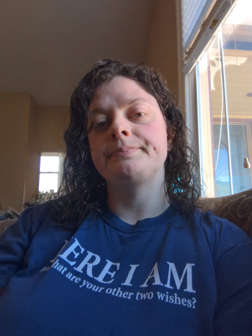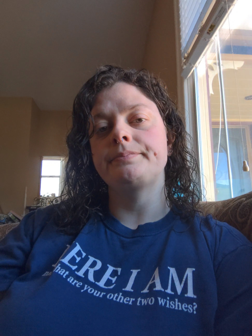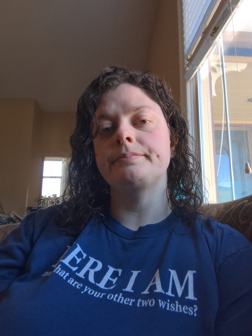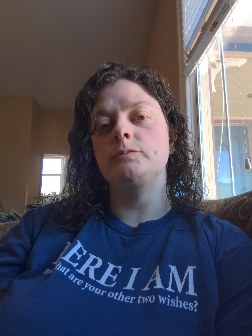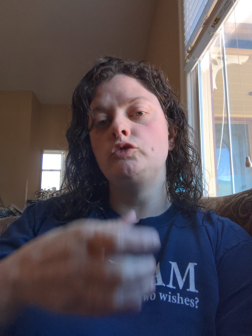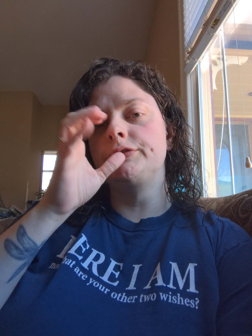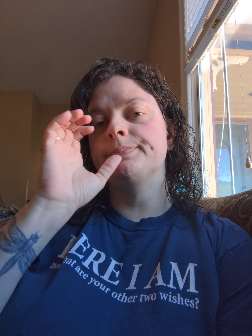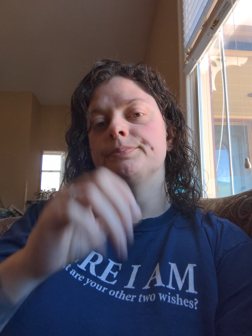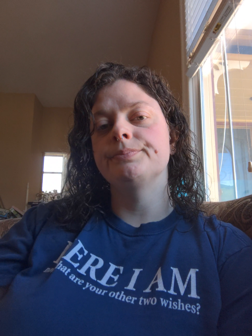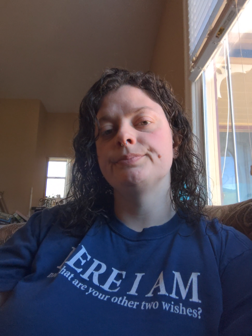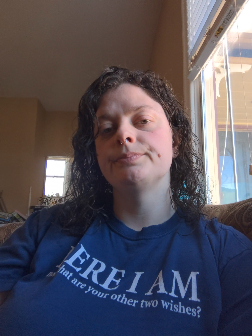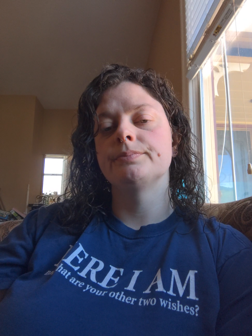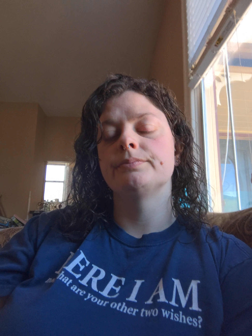drink